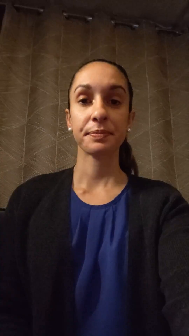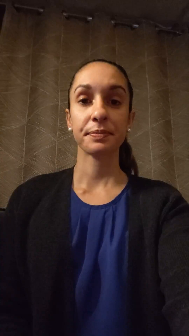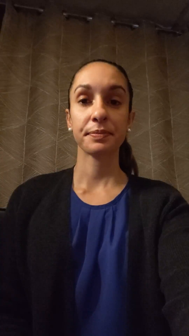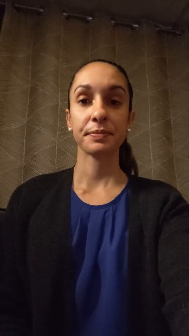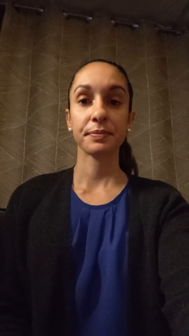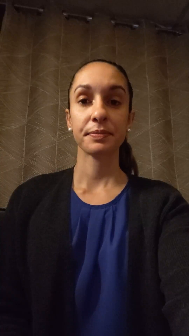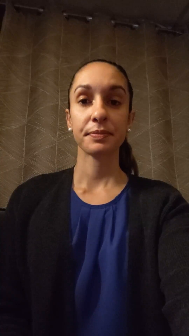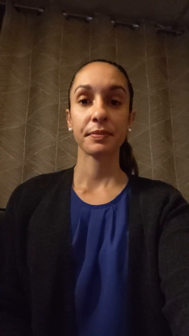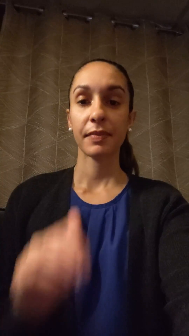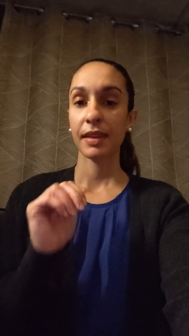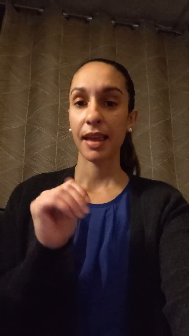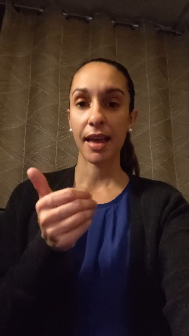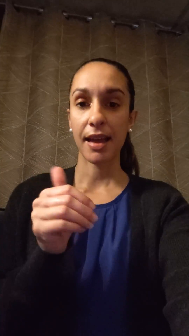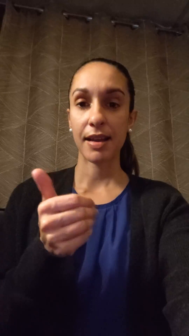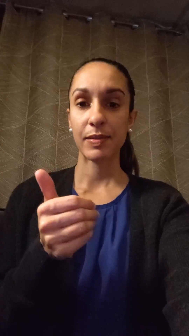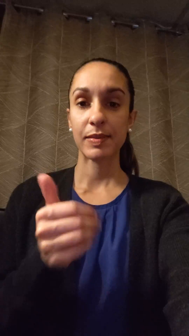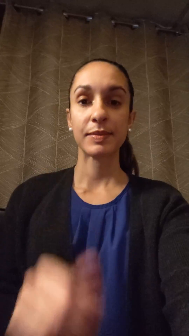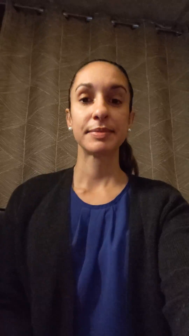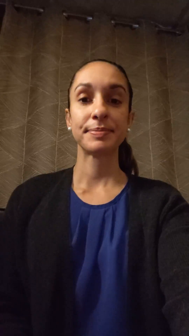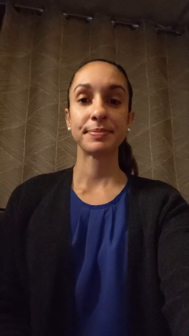how